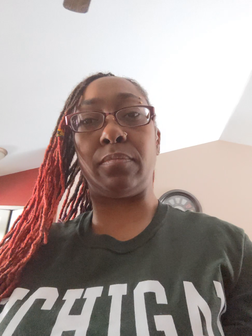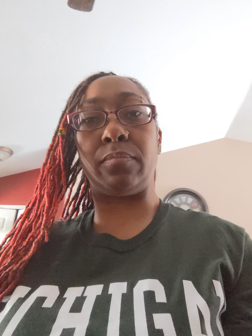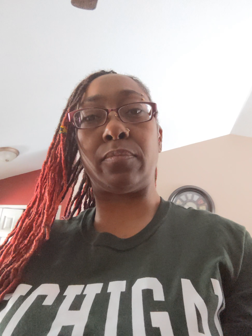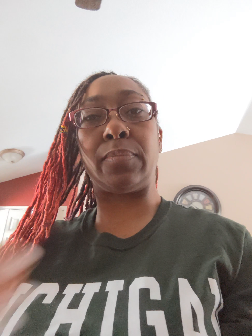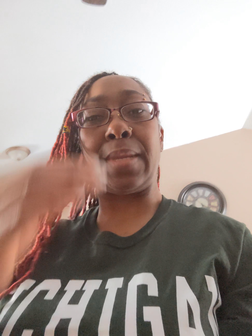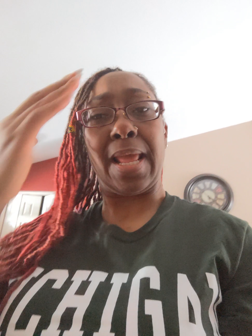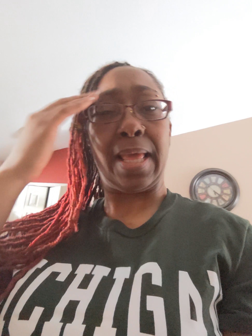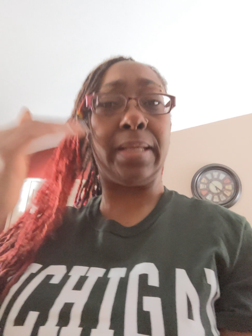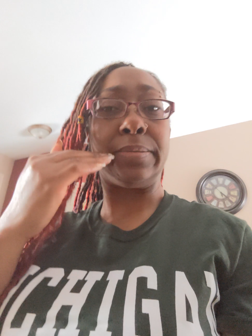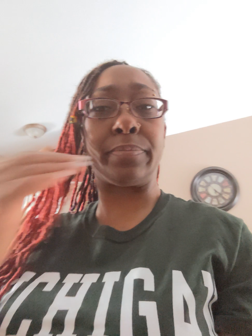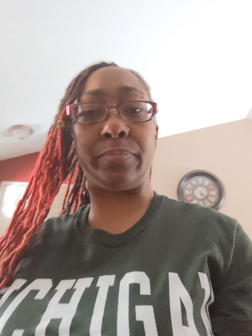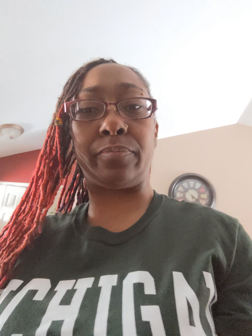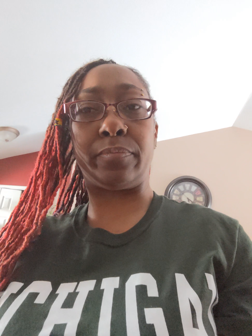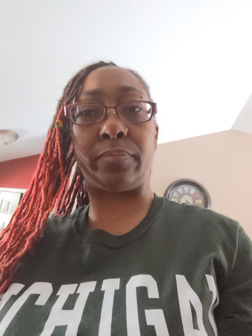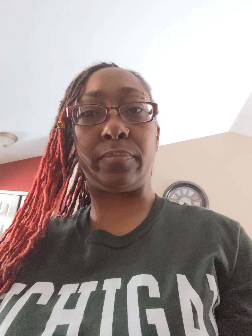head